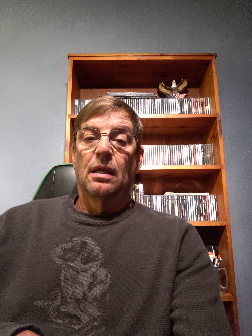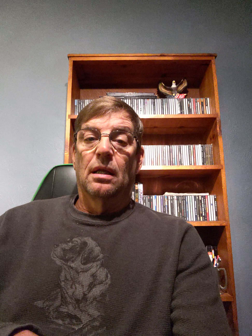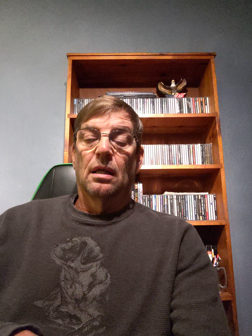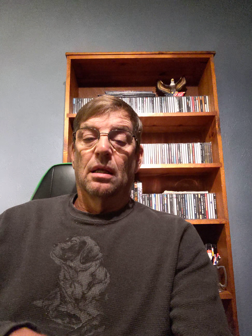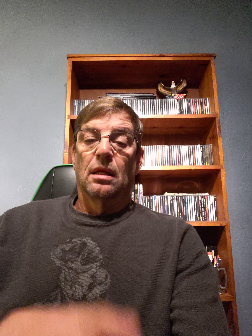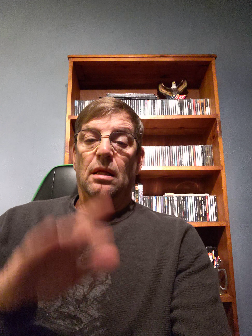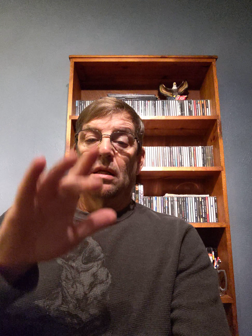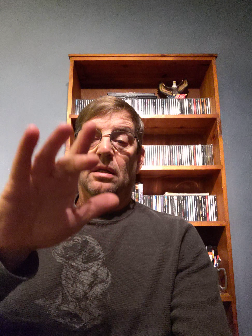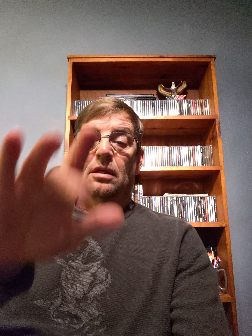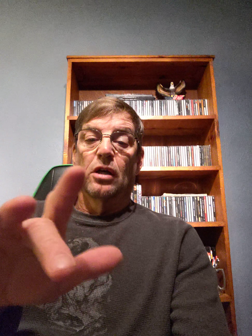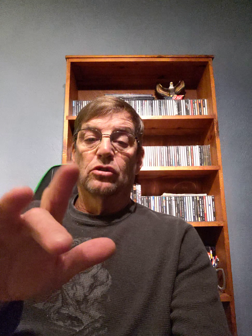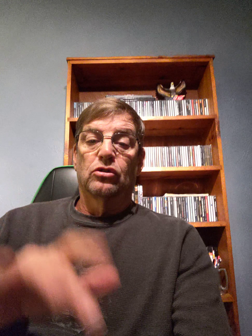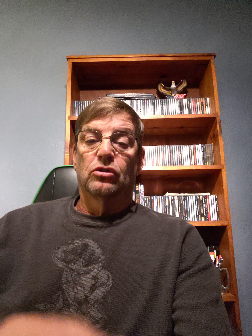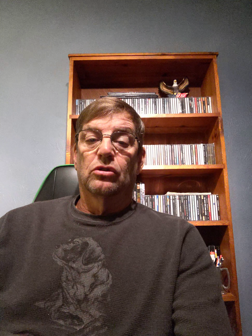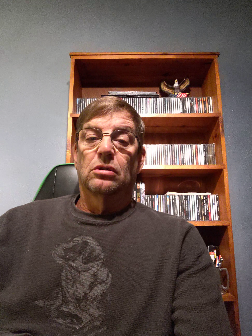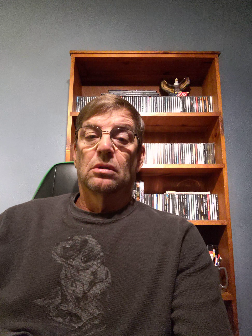touch